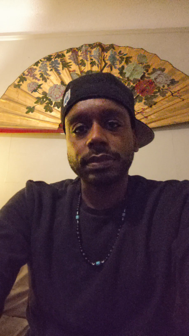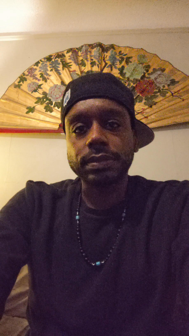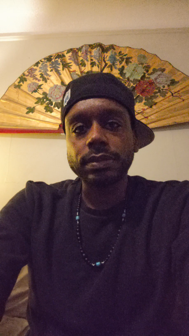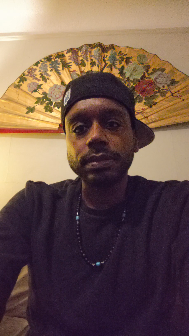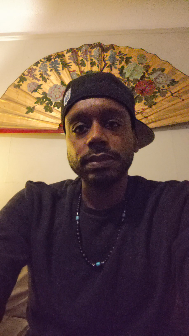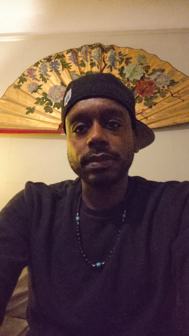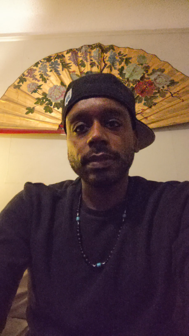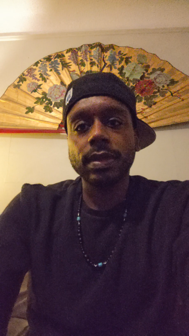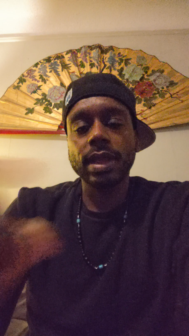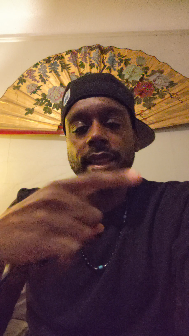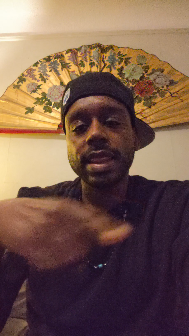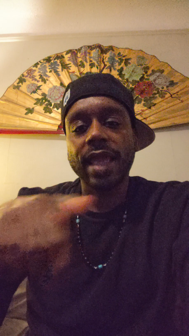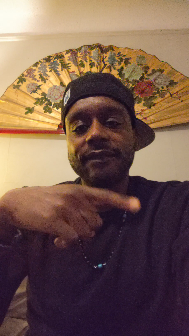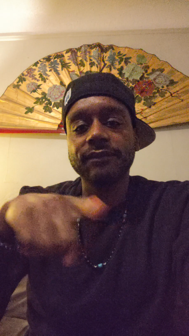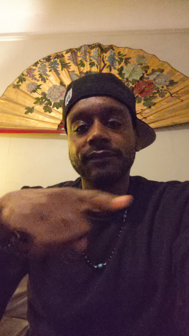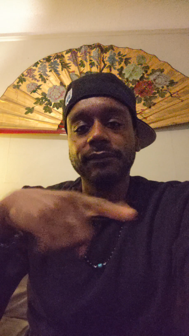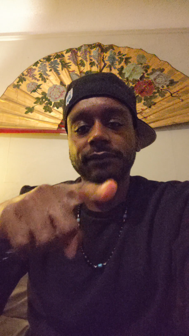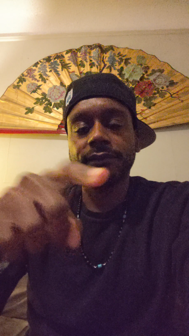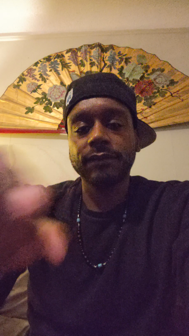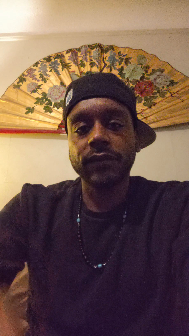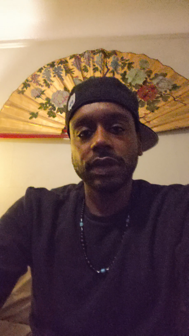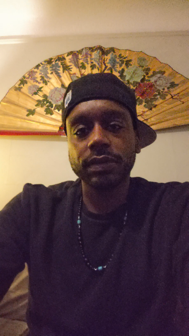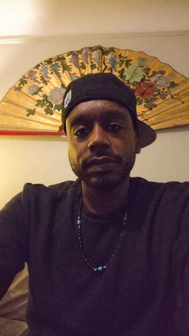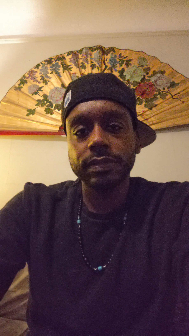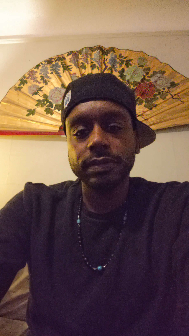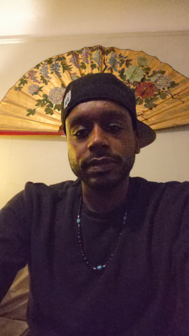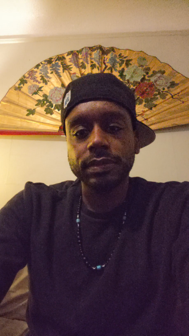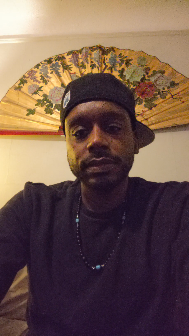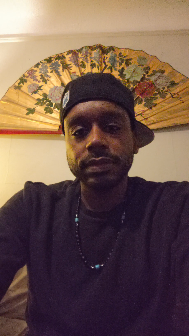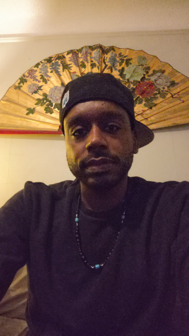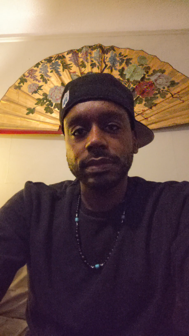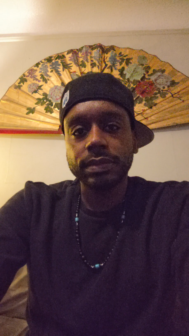knife